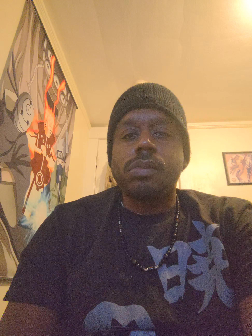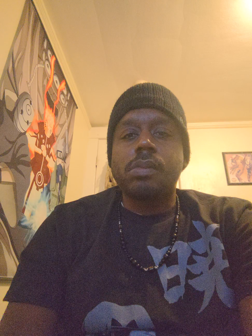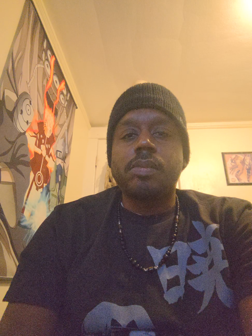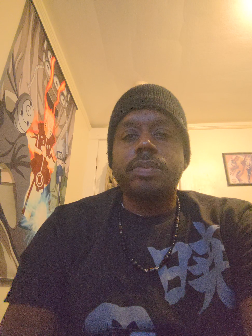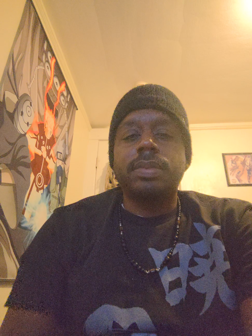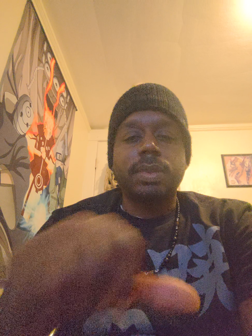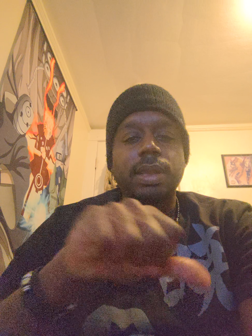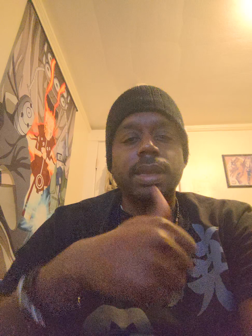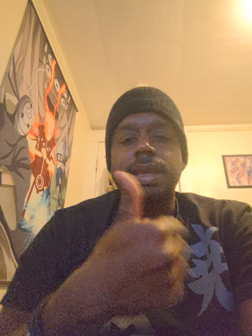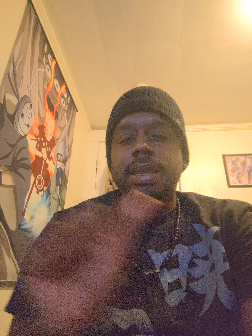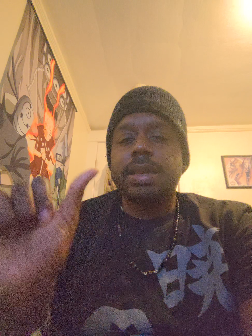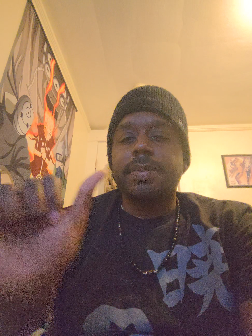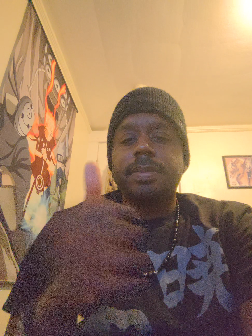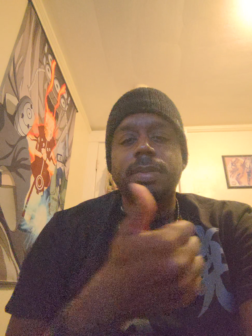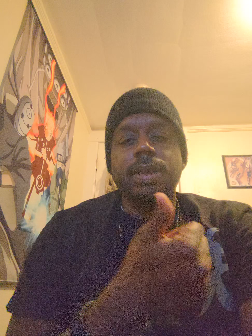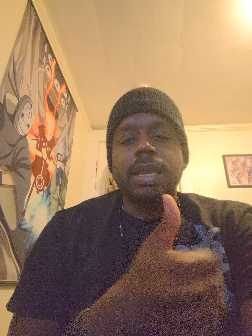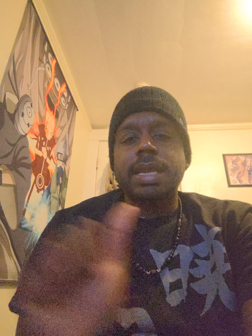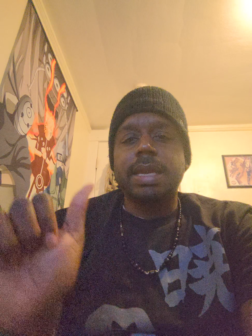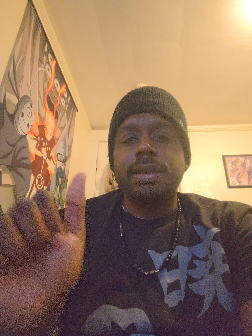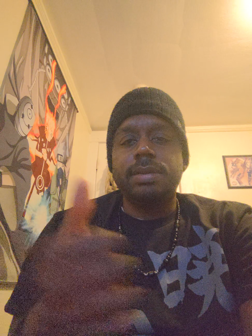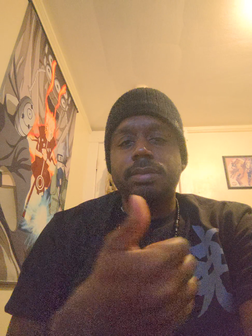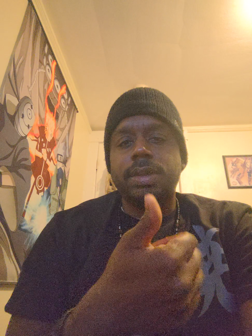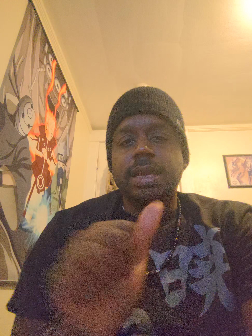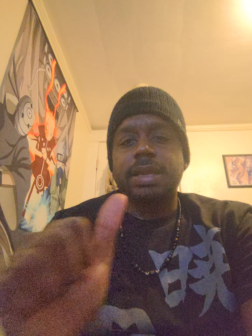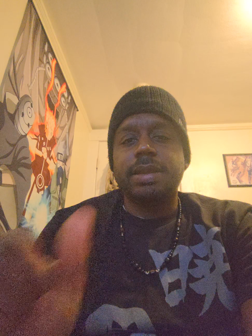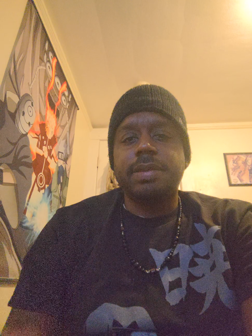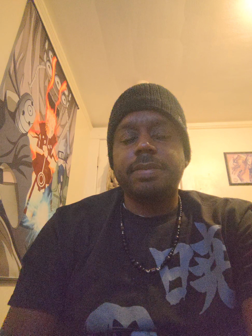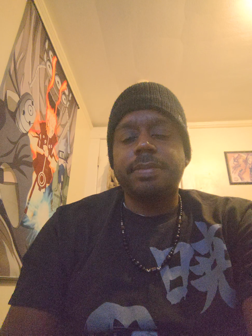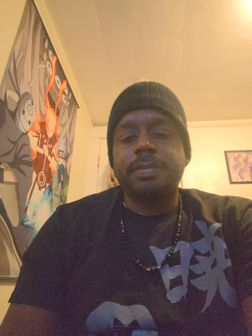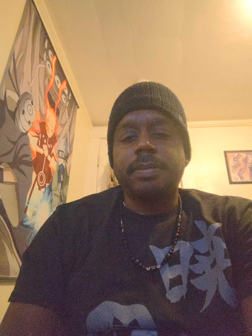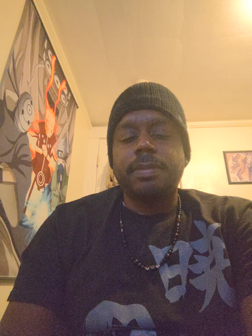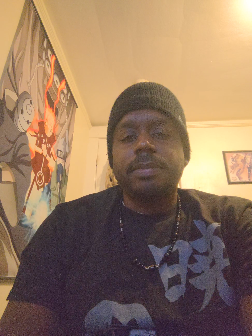any